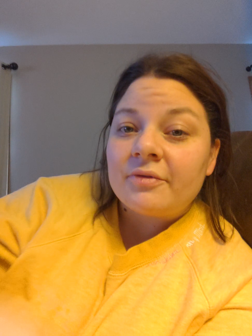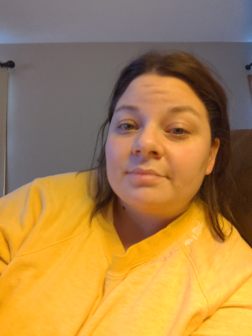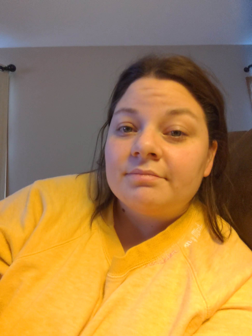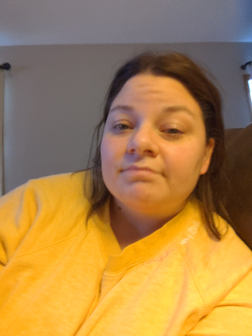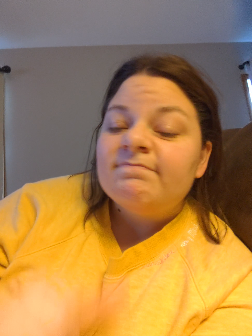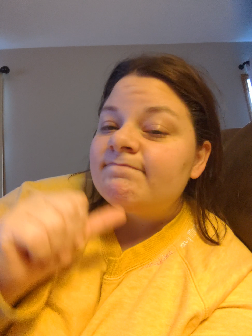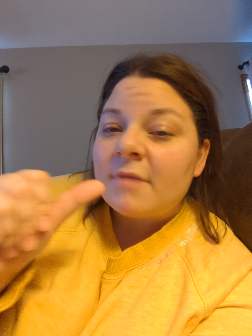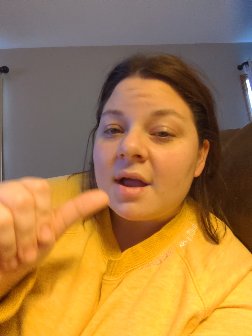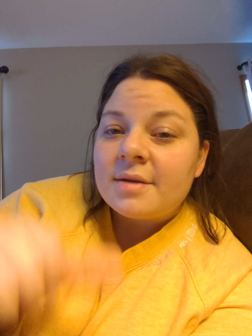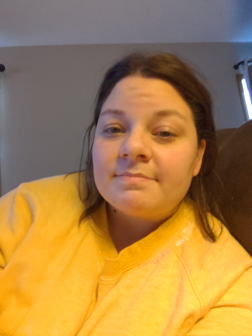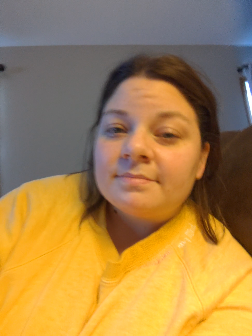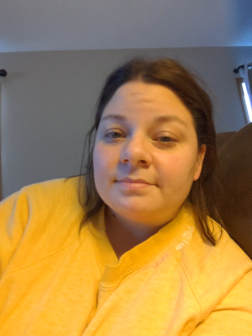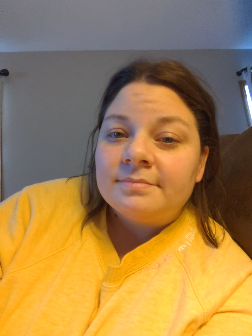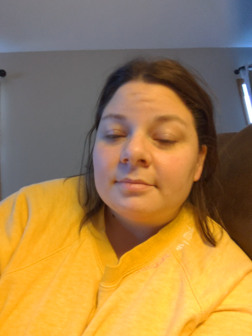not